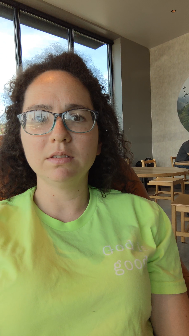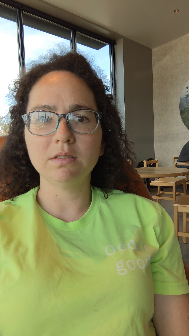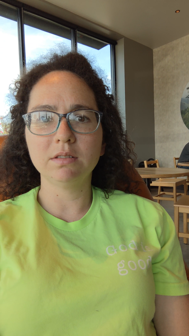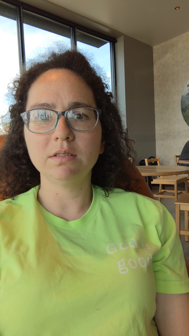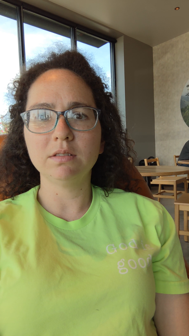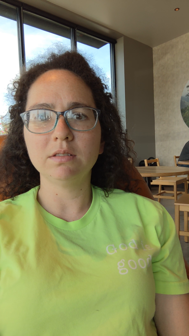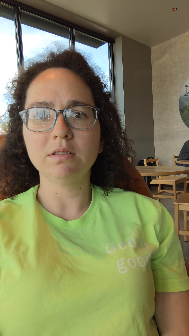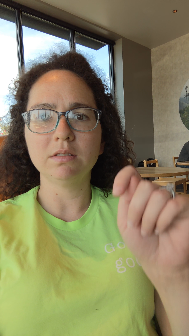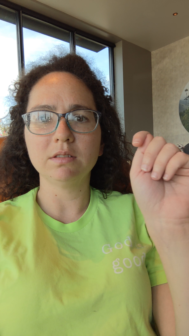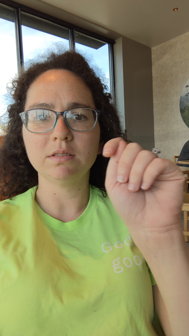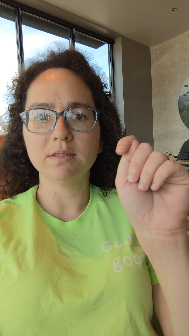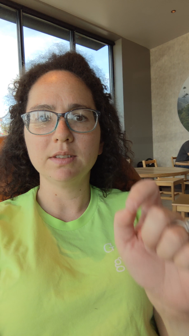bathroom